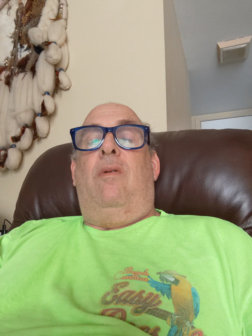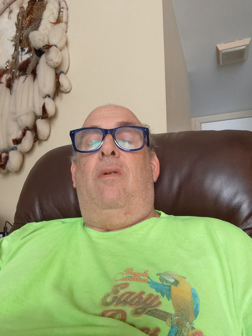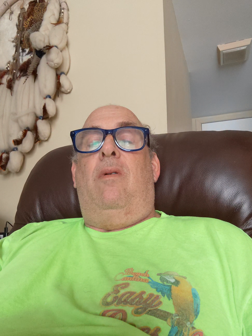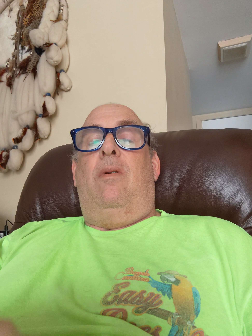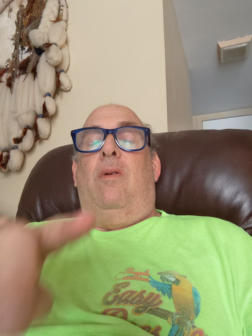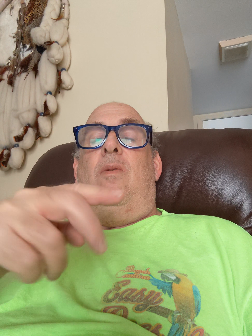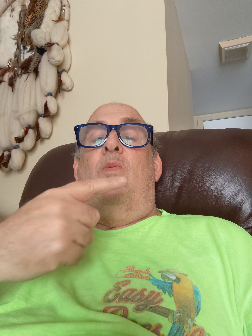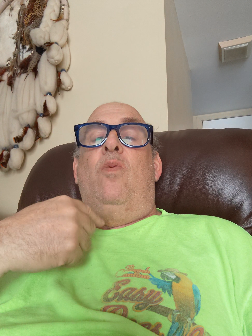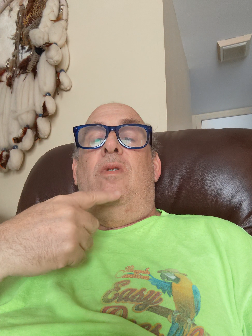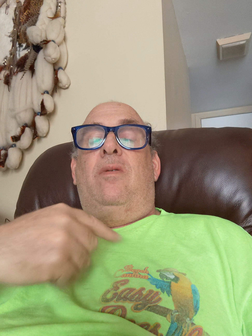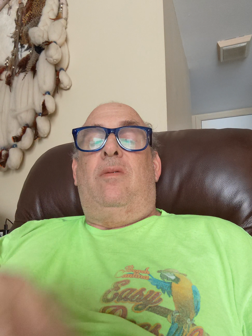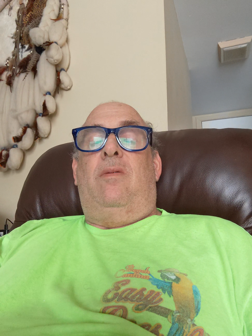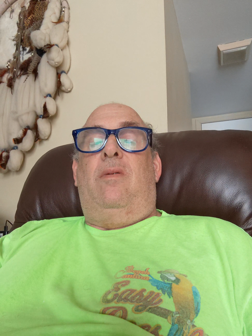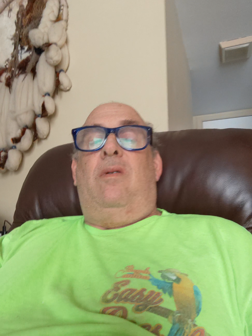red